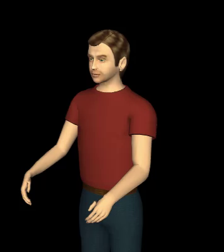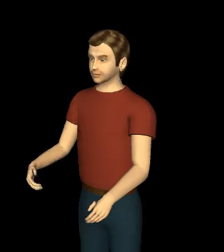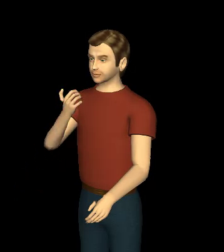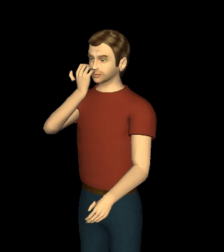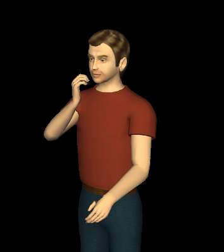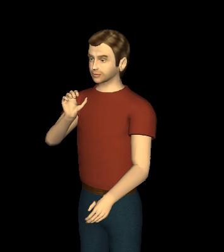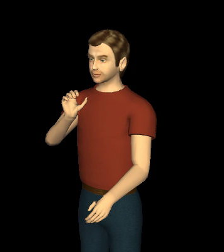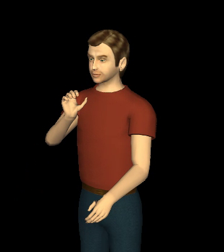حار